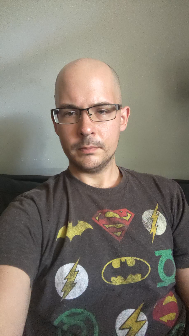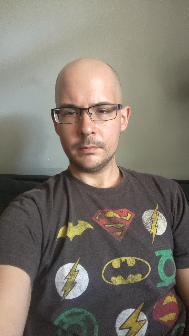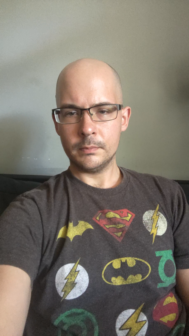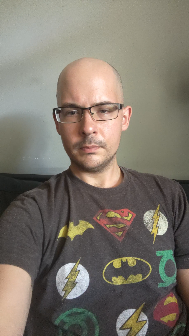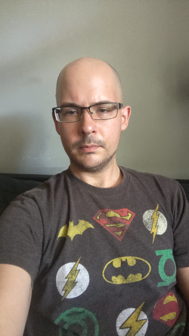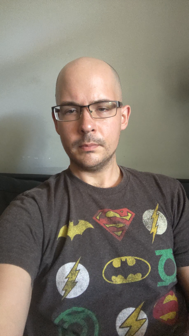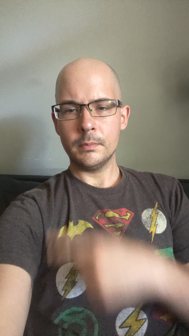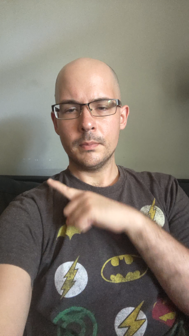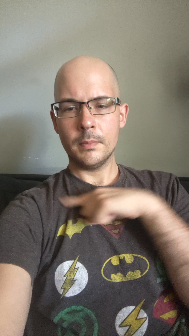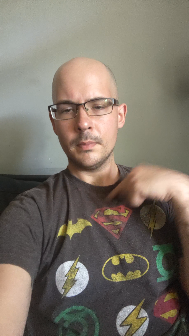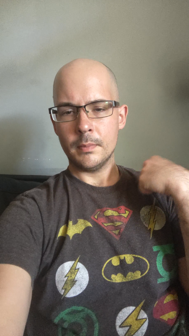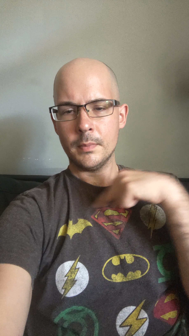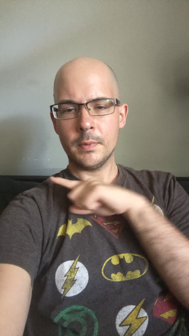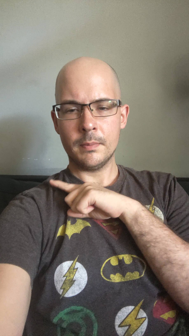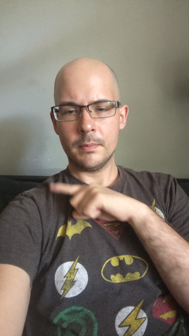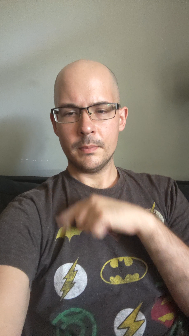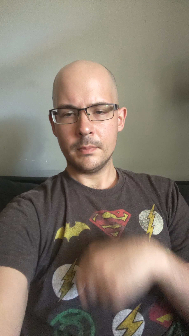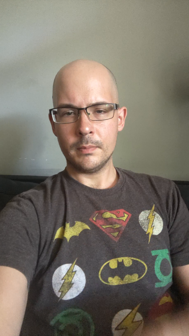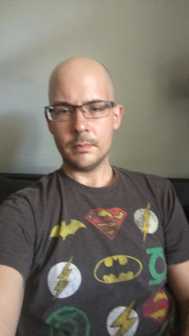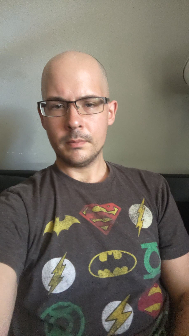bib